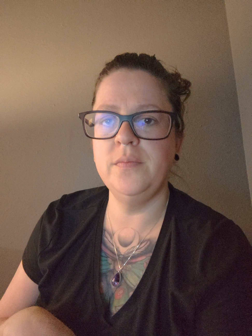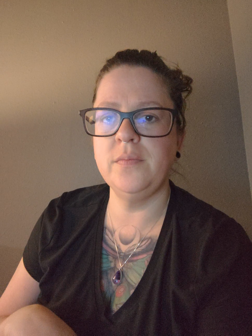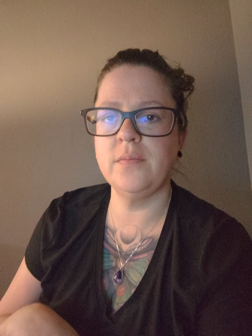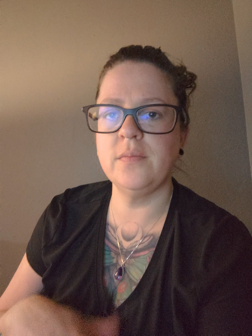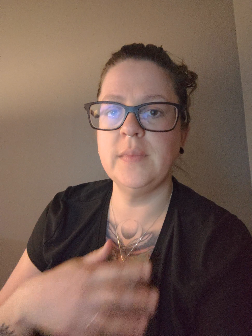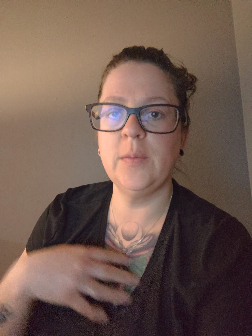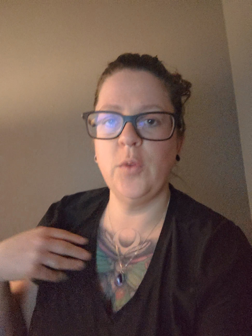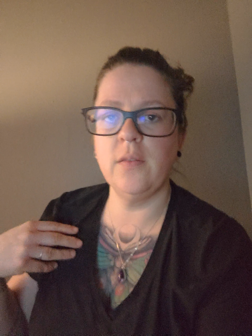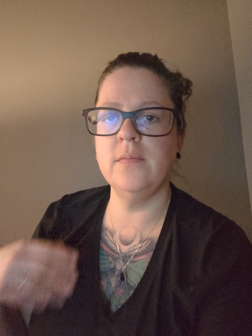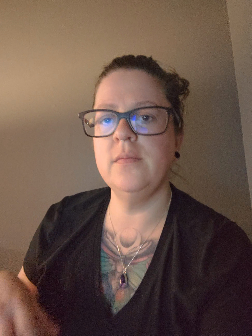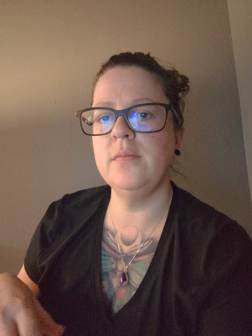zebra